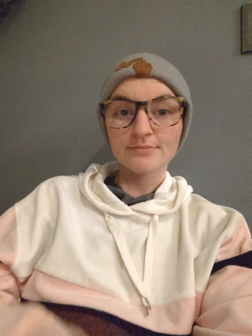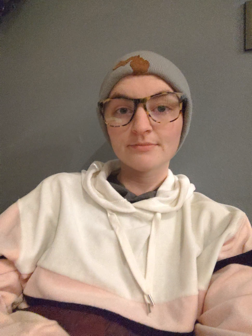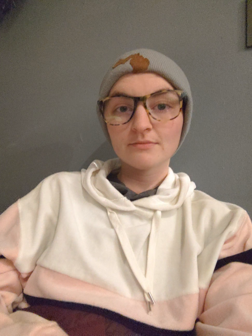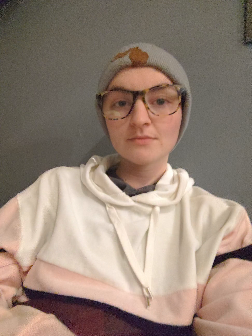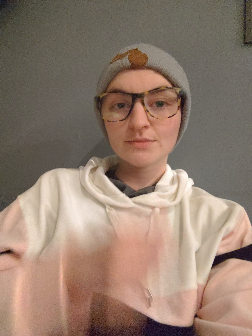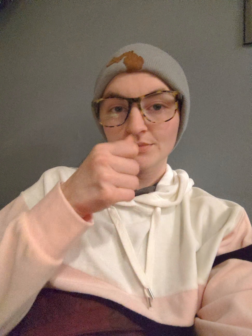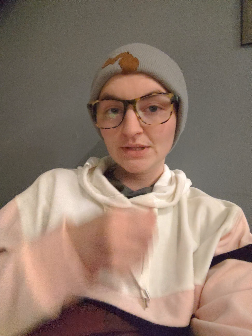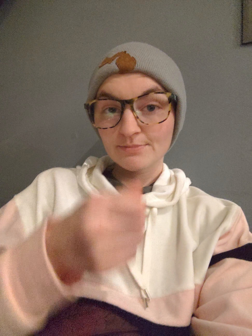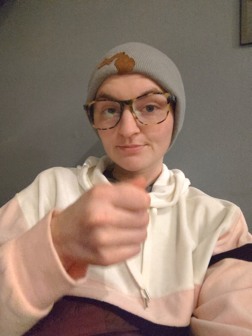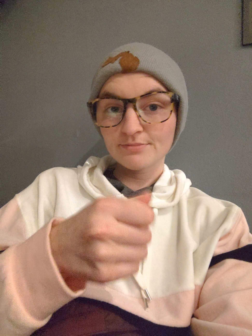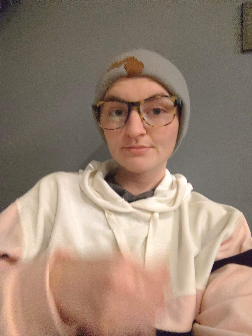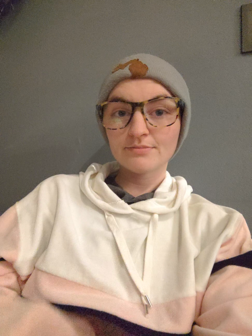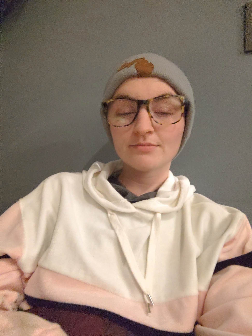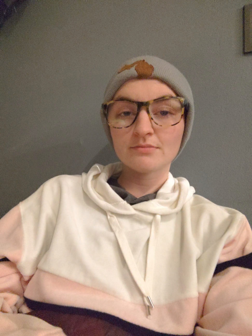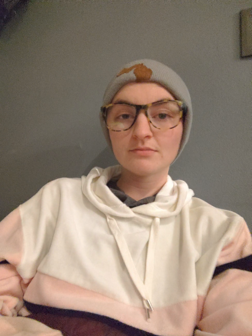hide